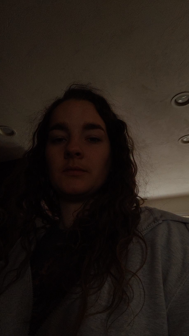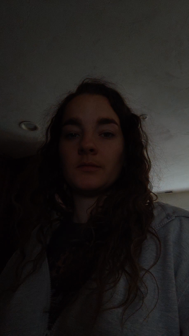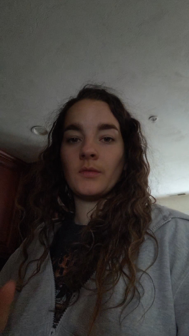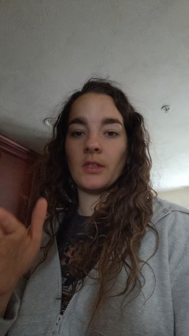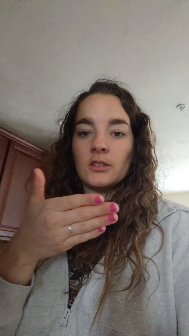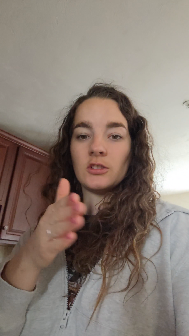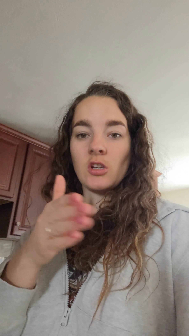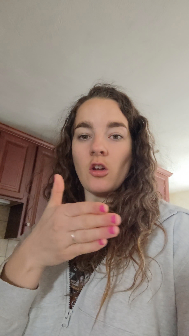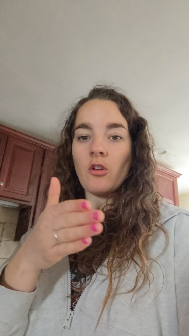share